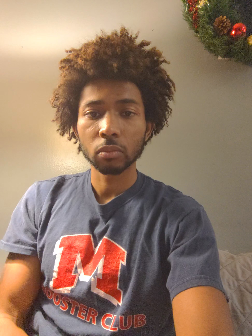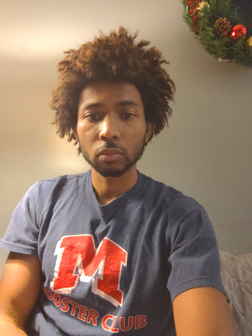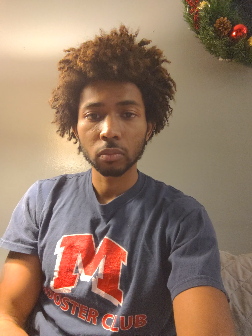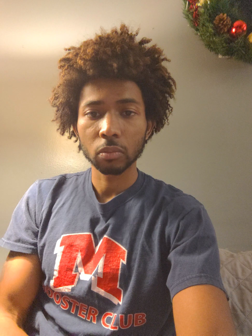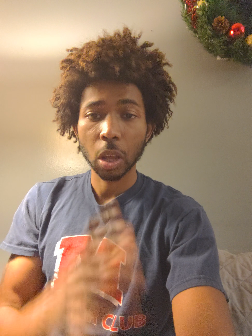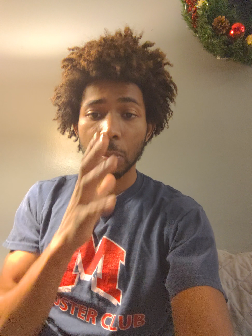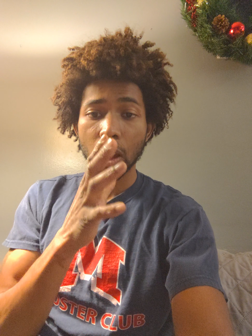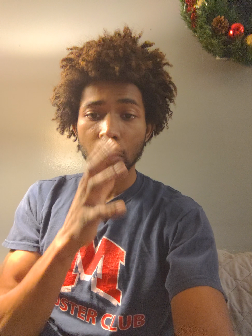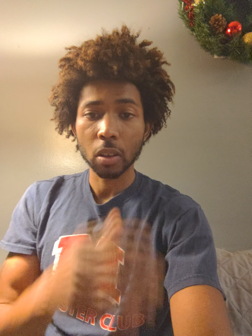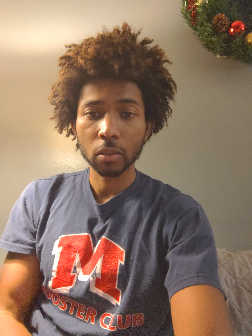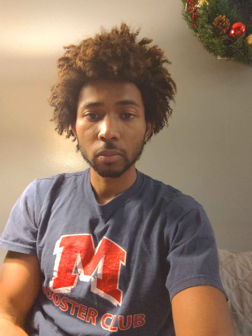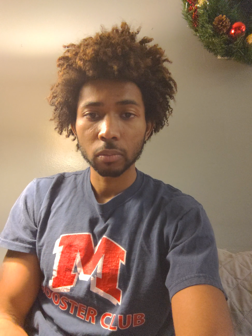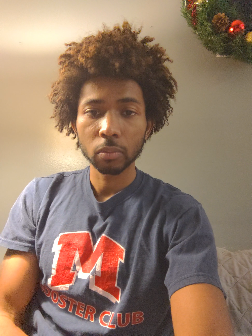mom